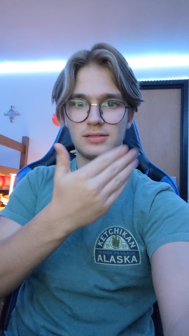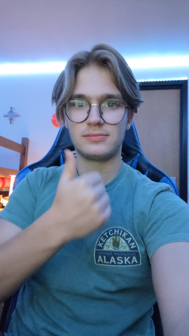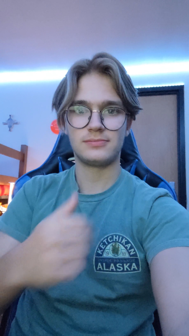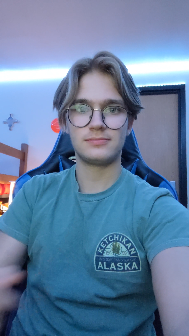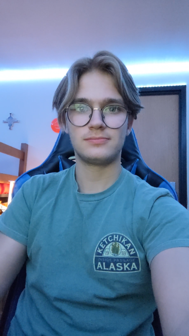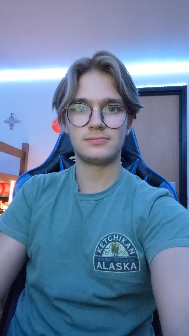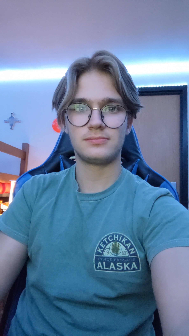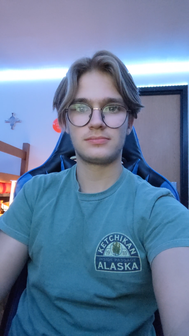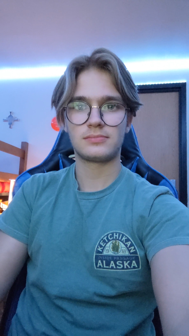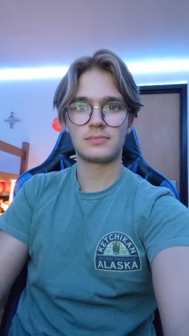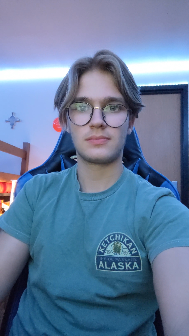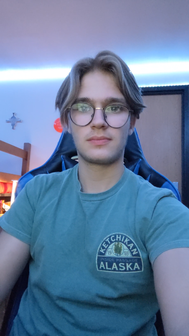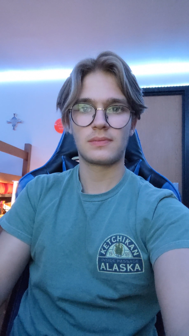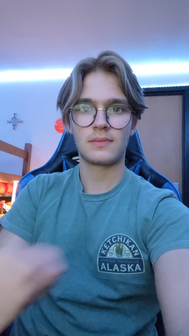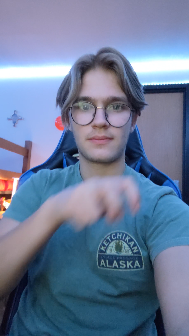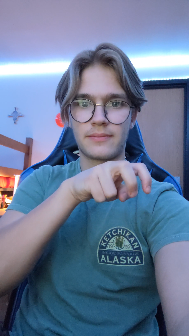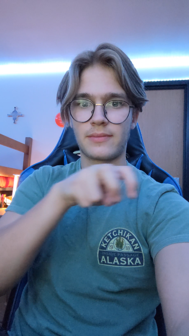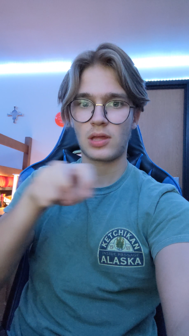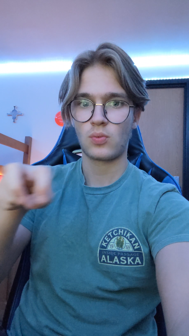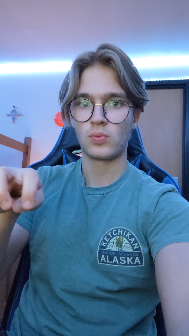porch